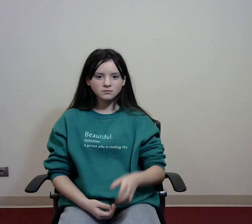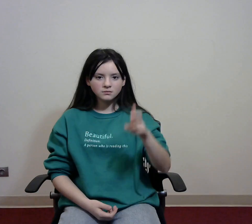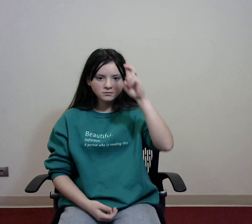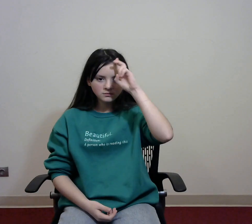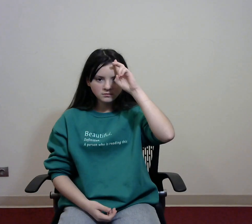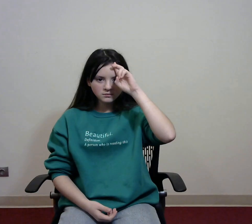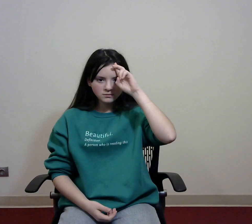dövlət